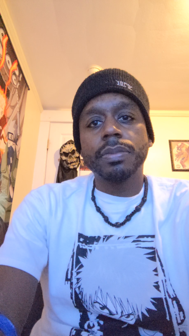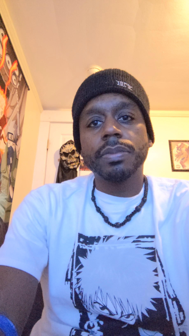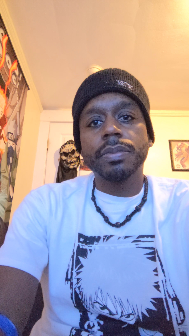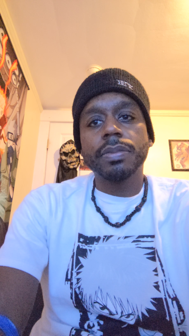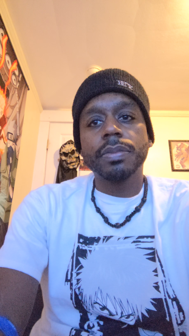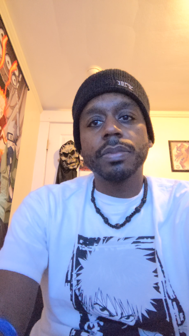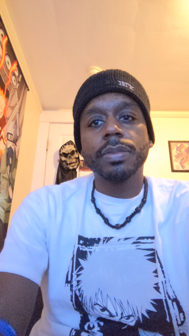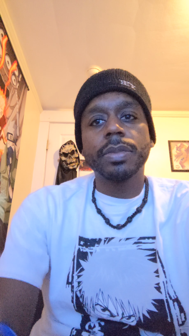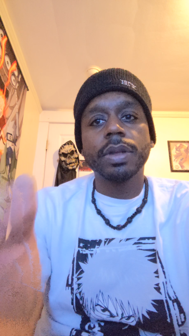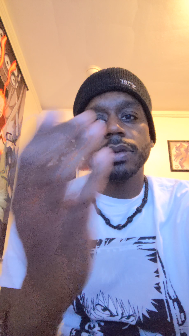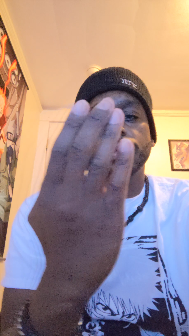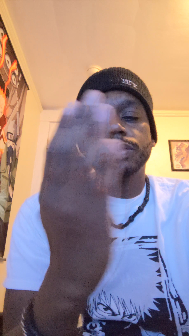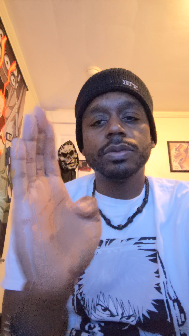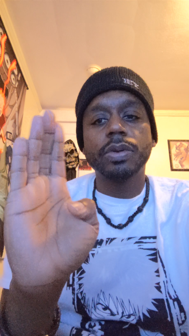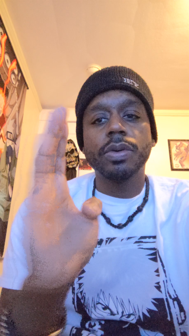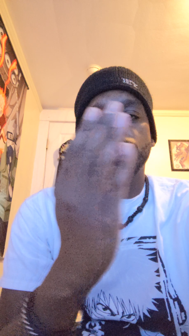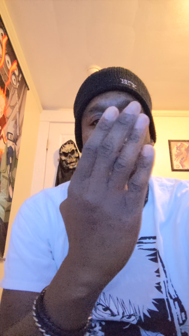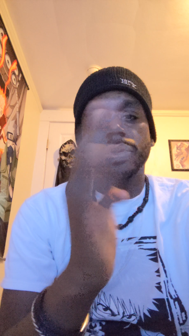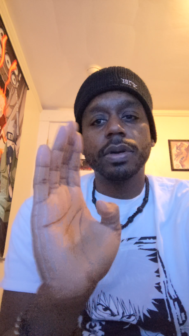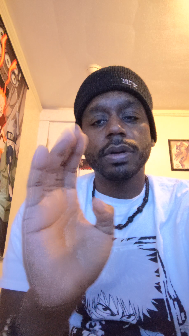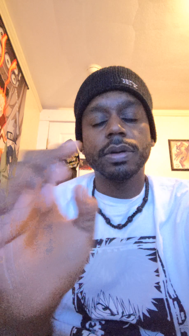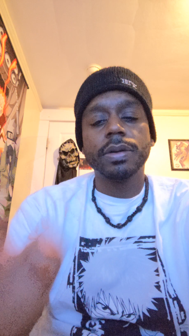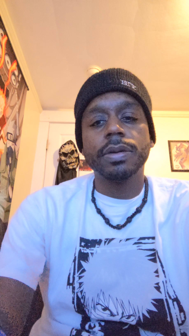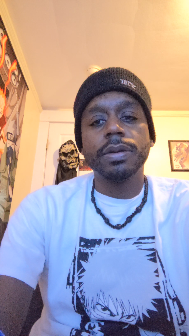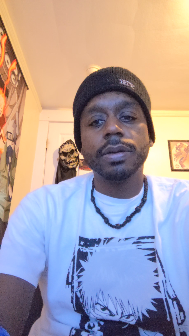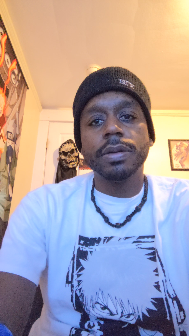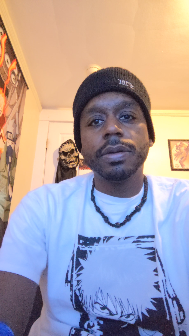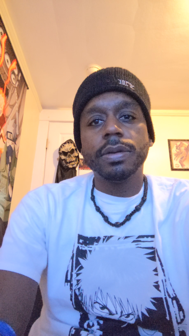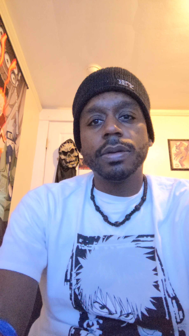door